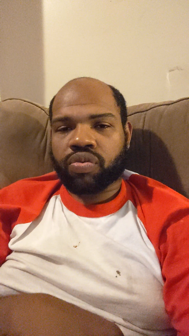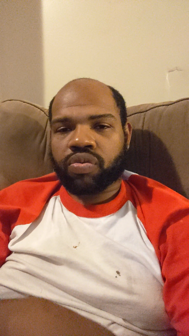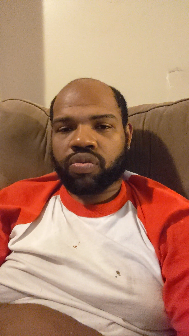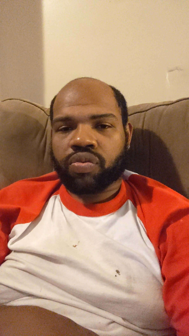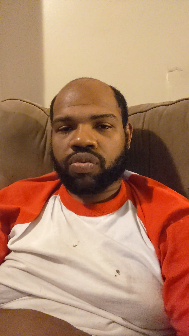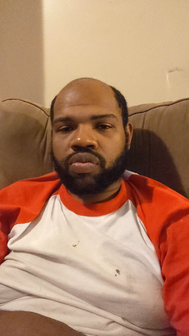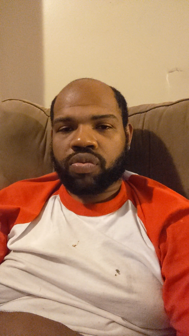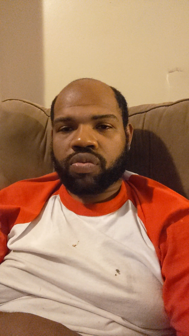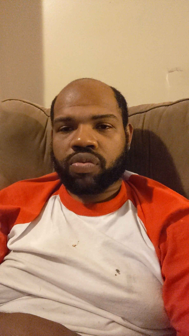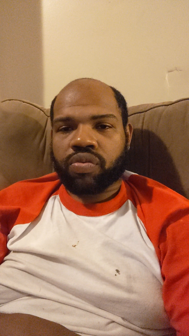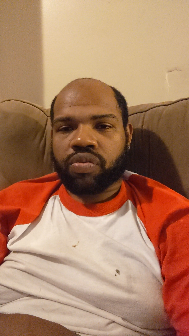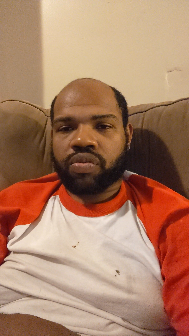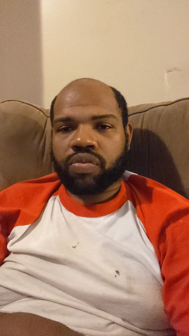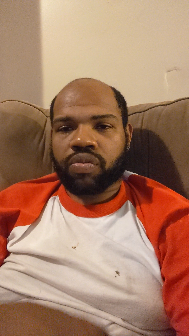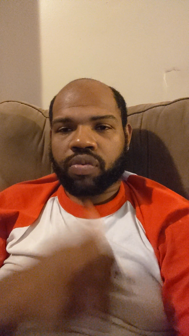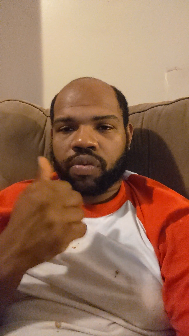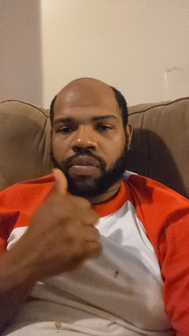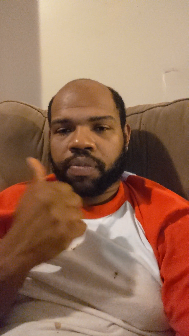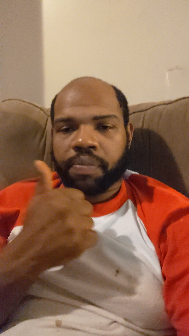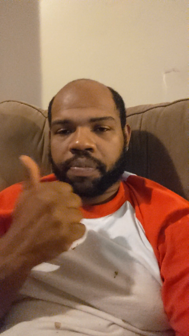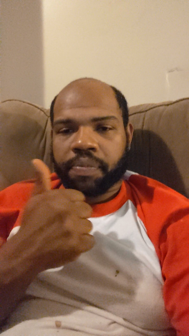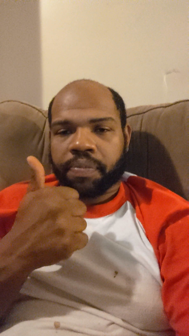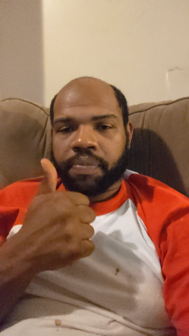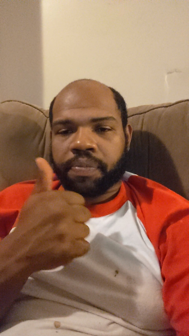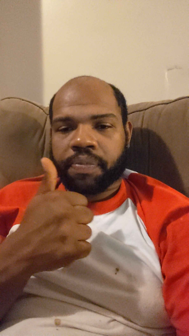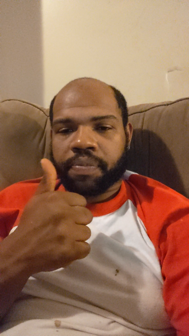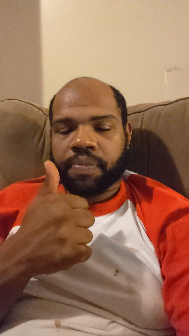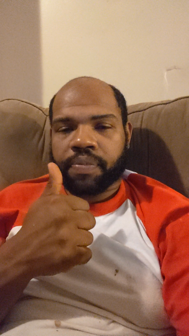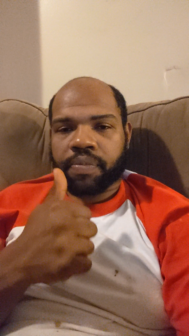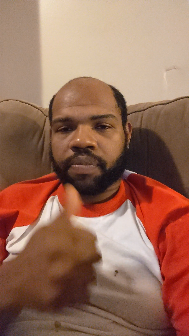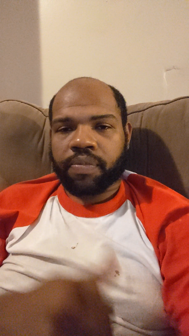help